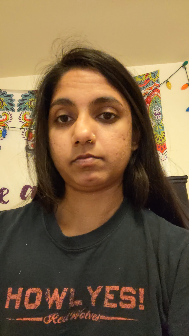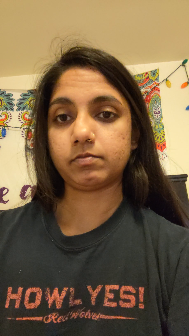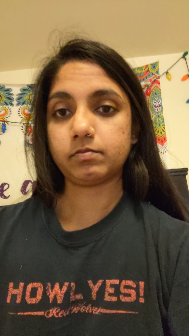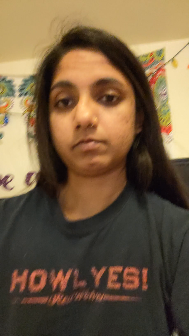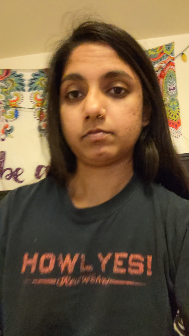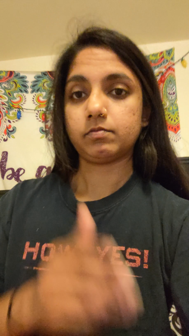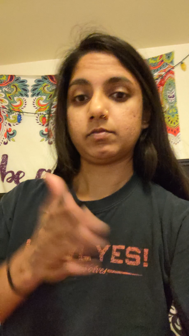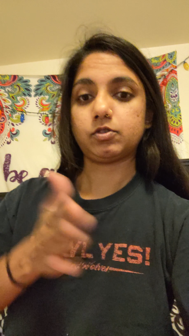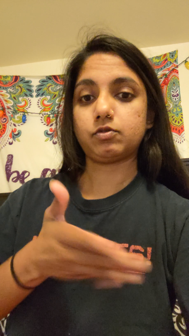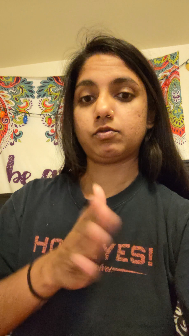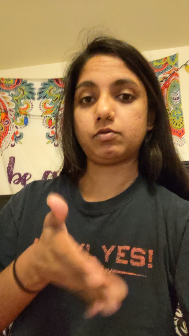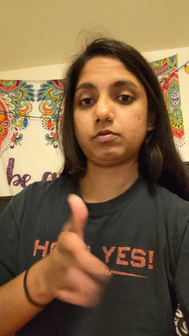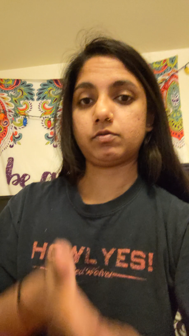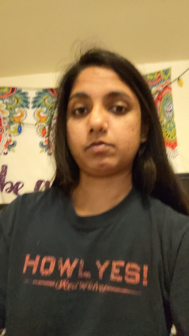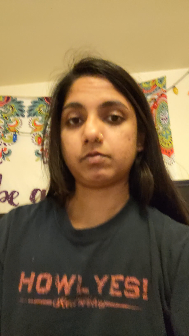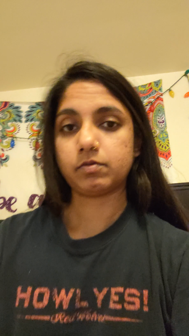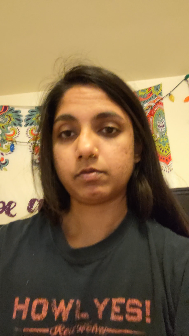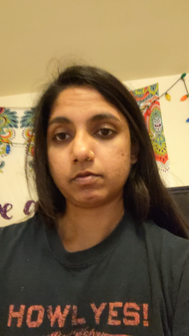cook